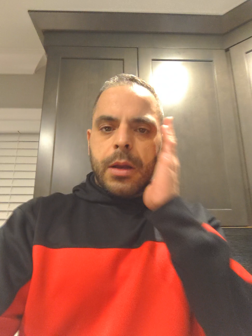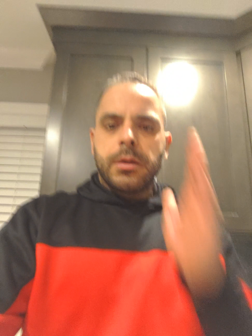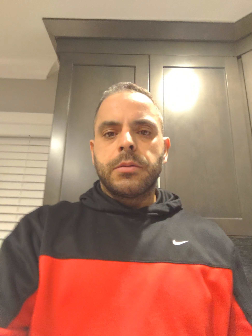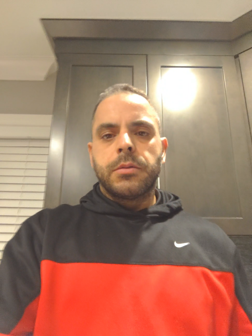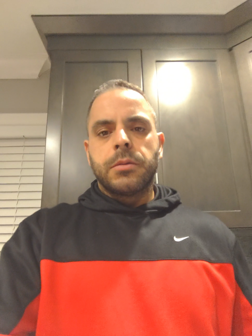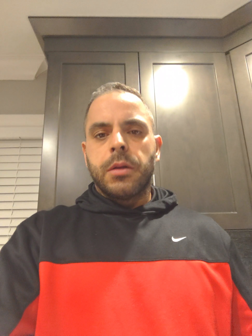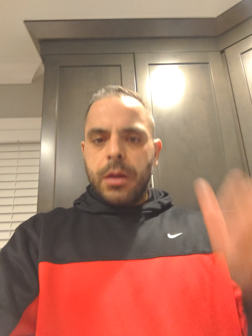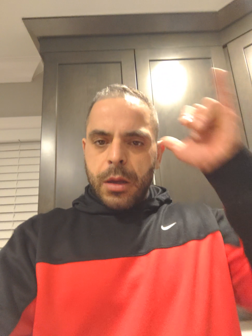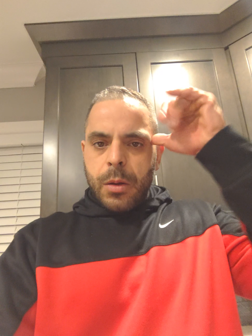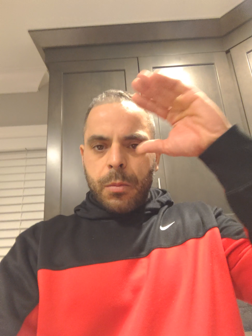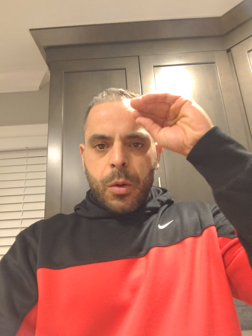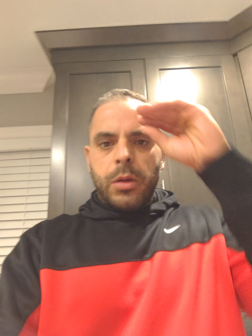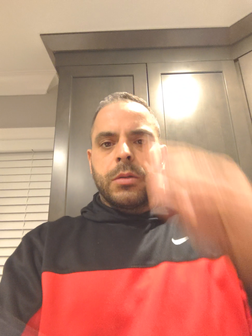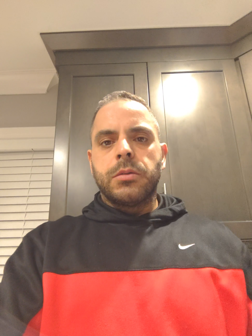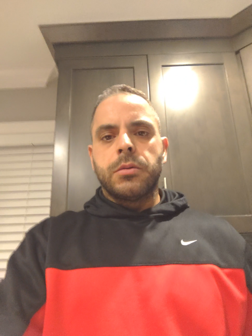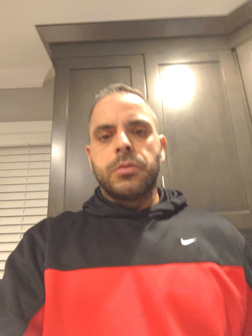cowboy